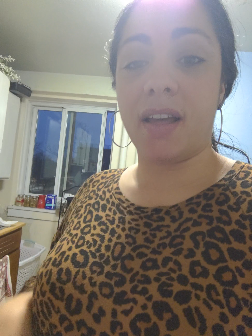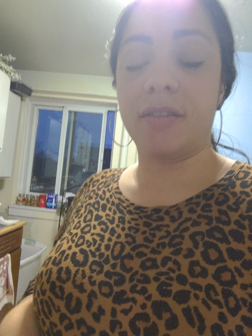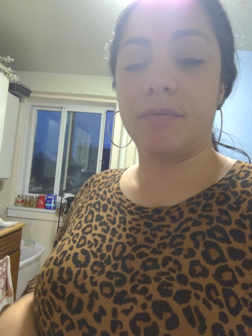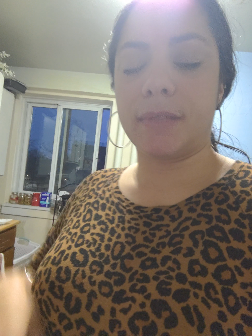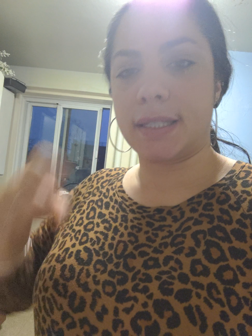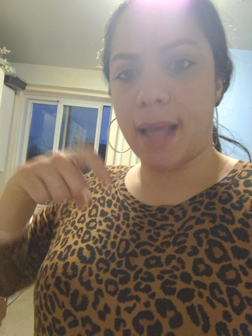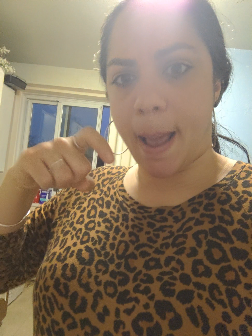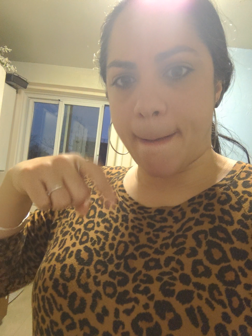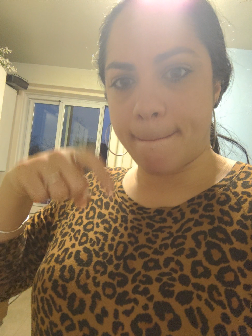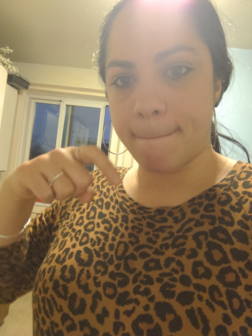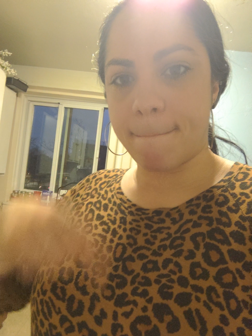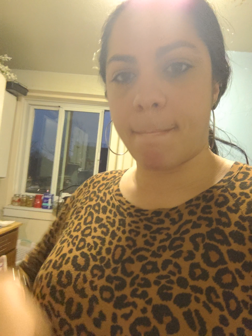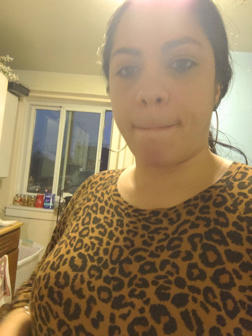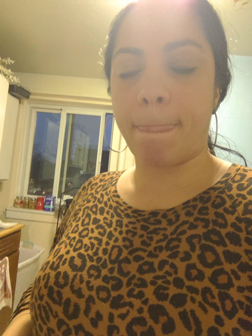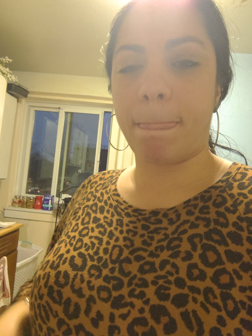time